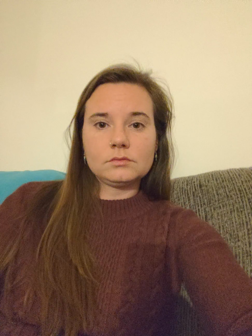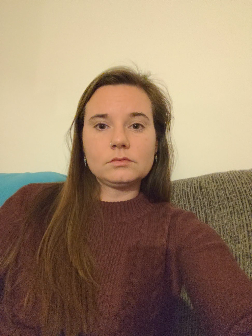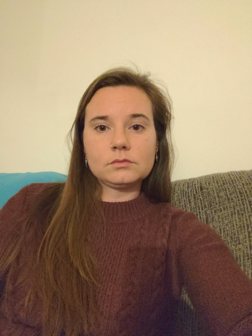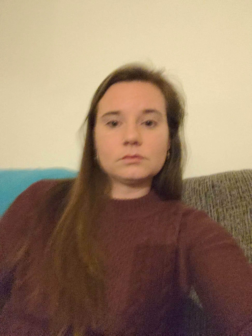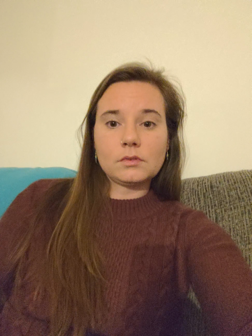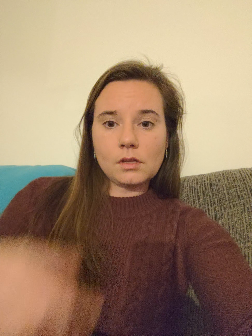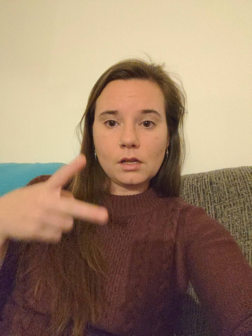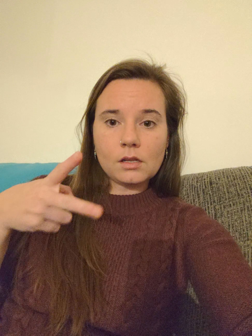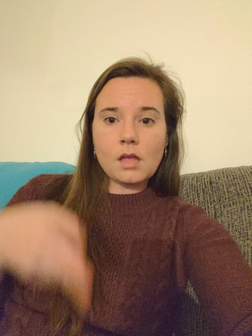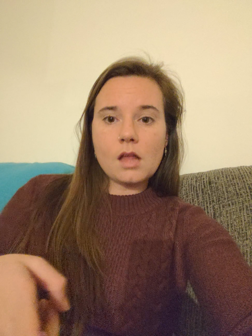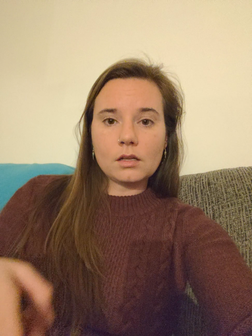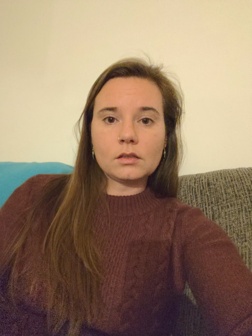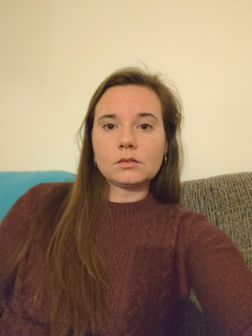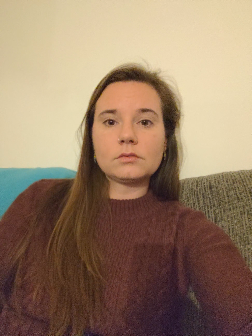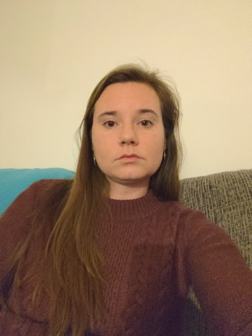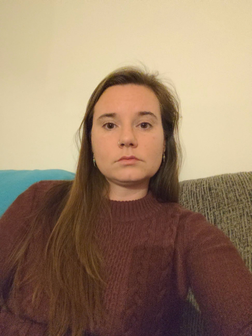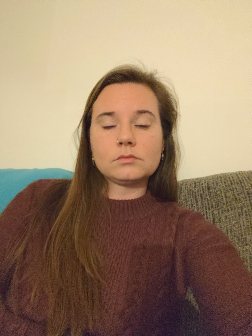cut